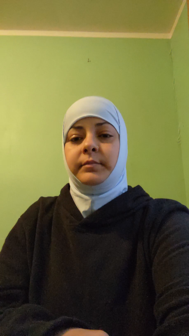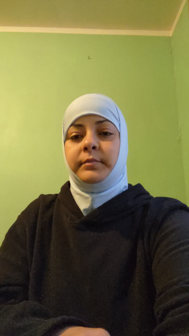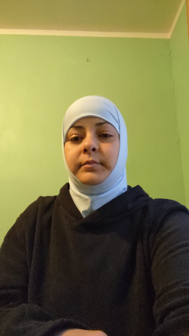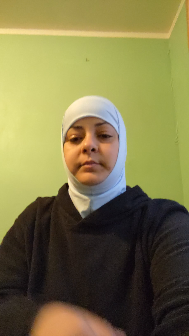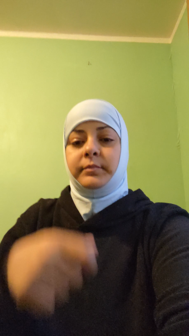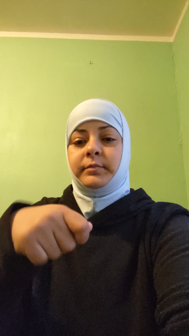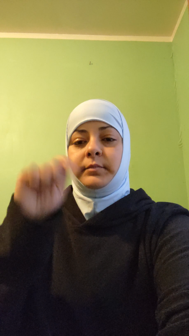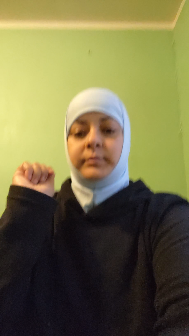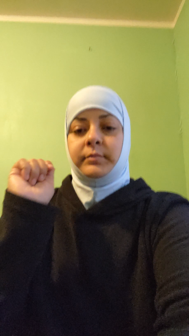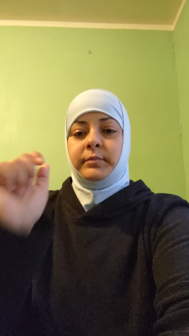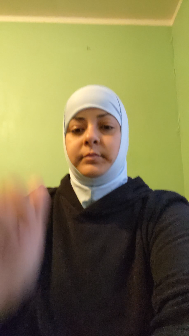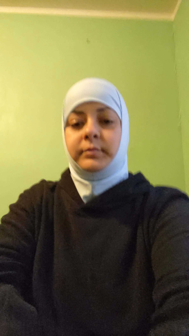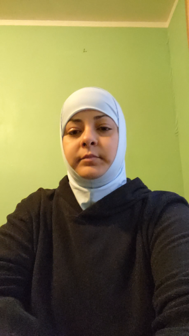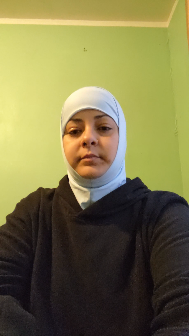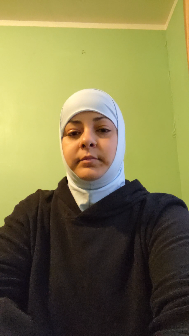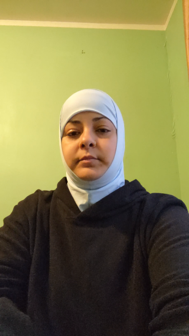rip